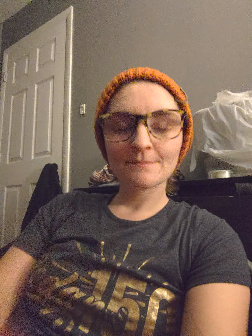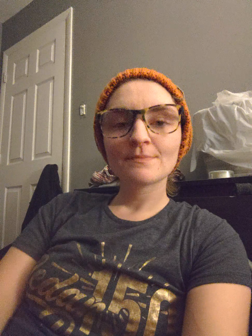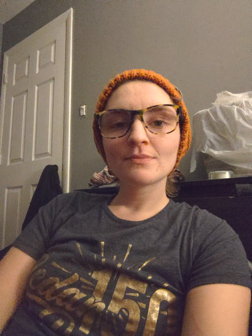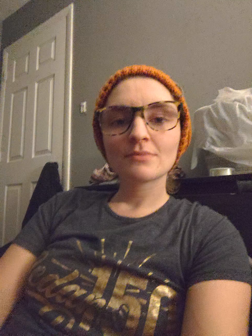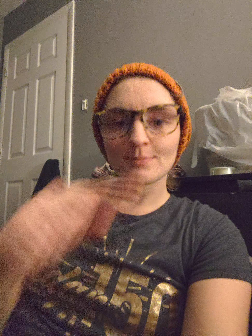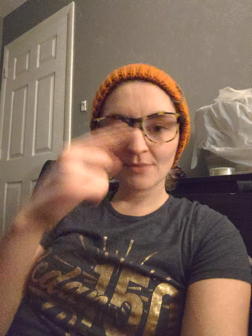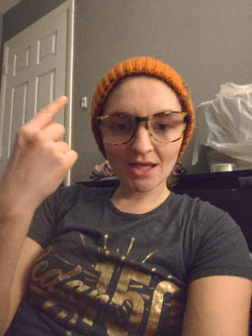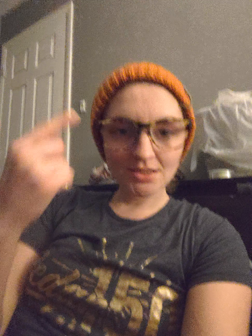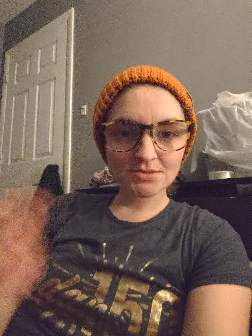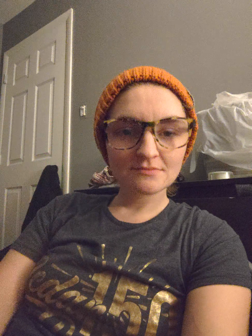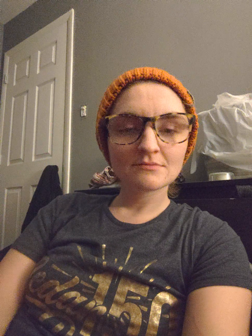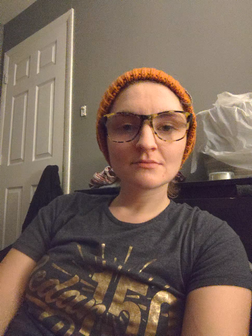black